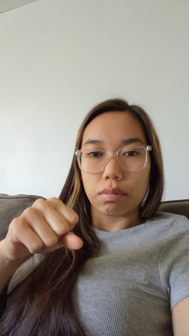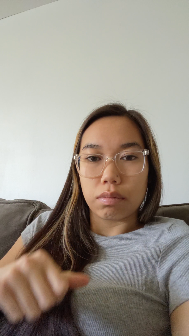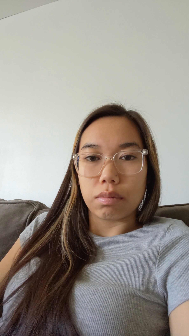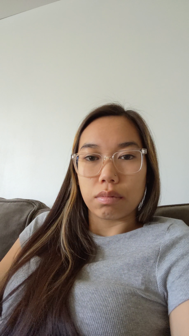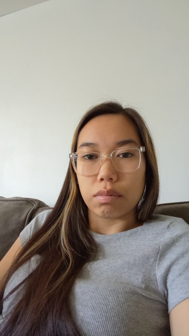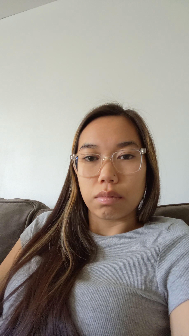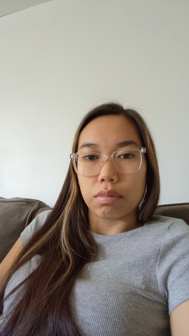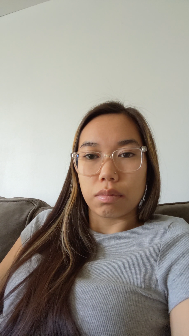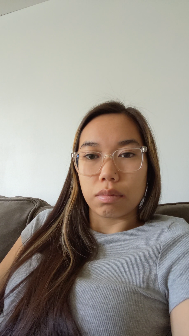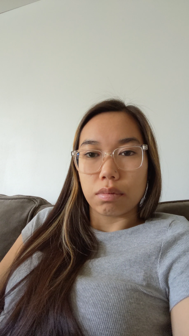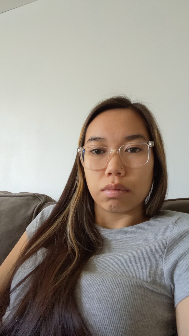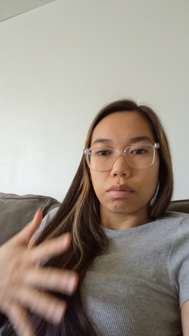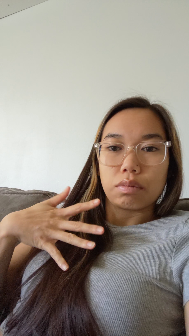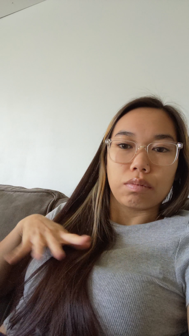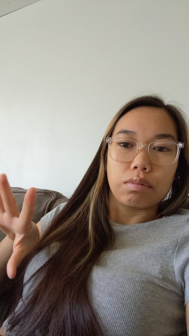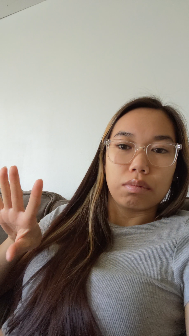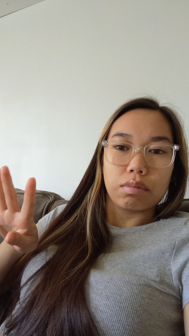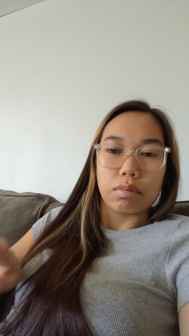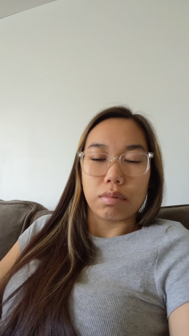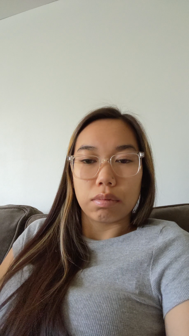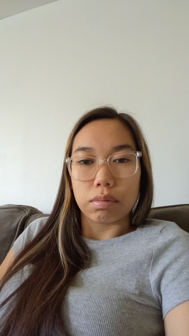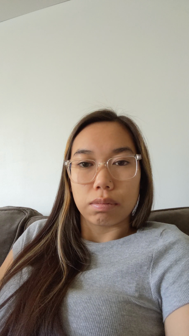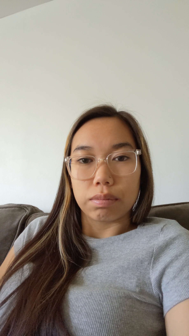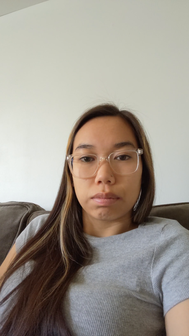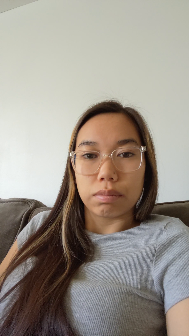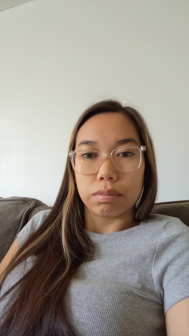dress